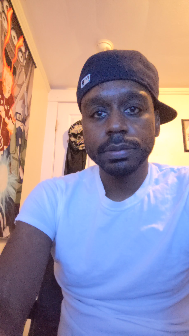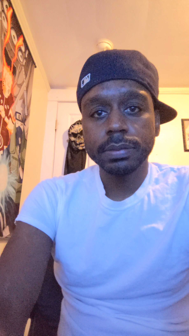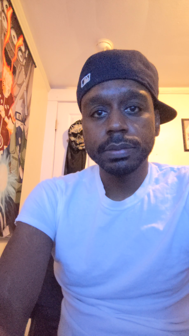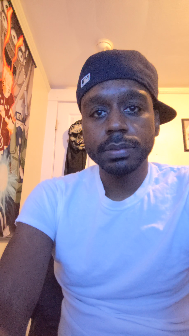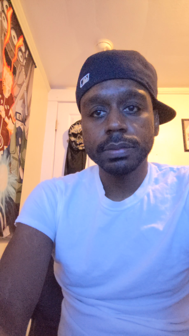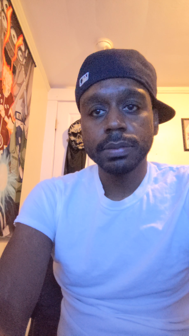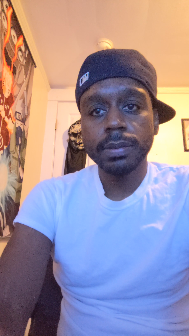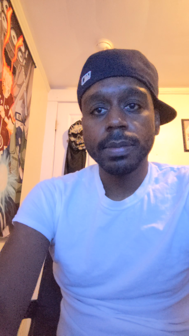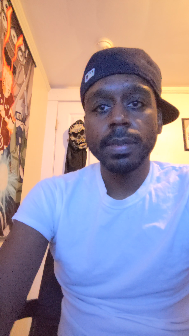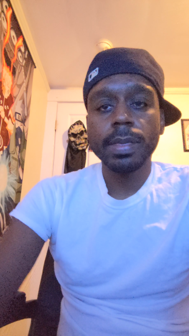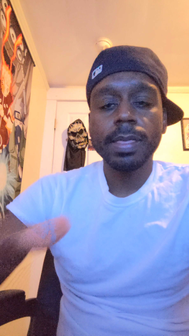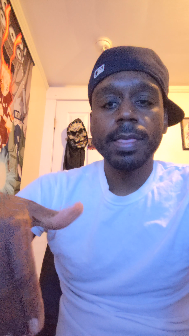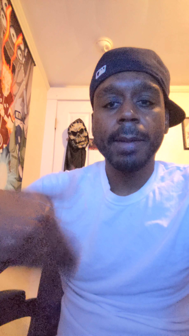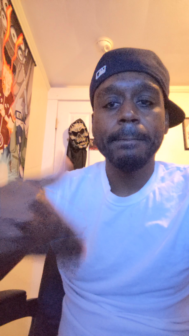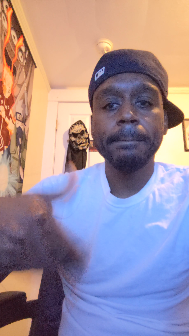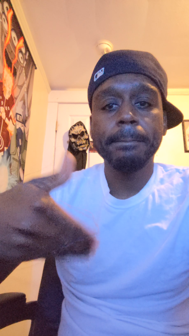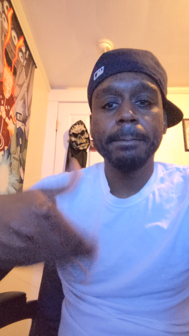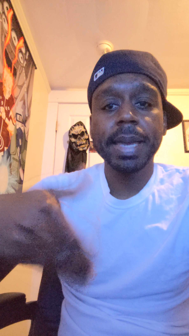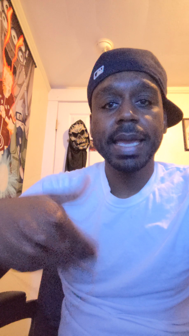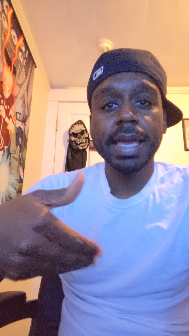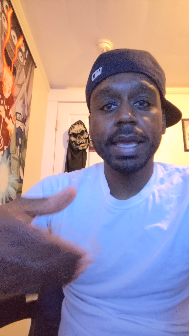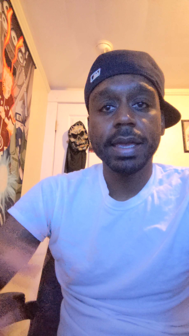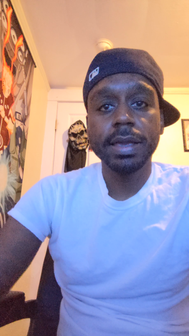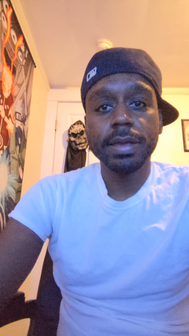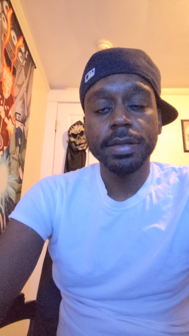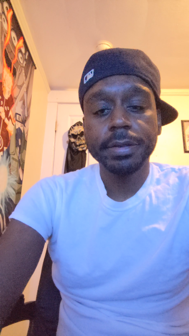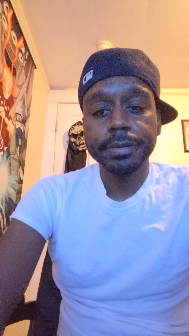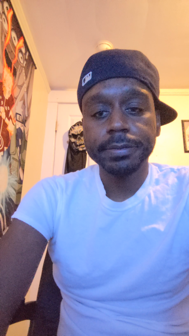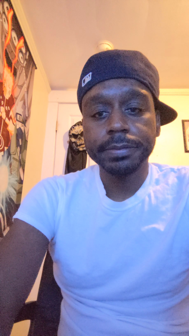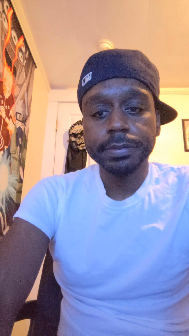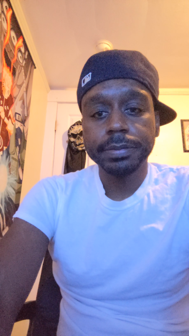pants